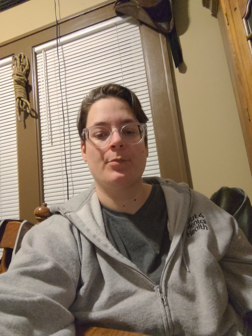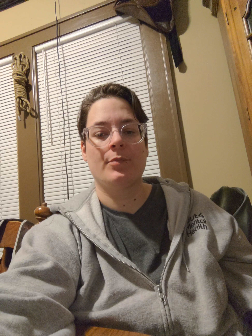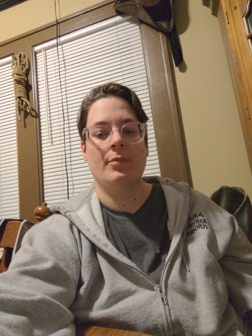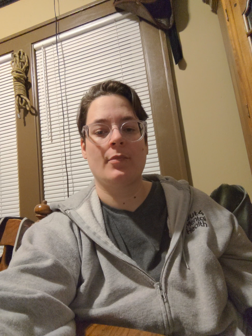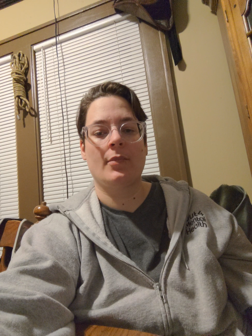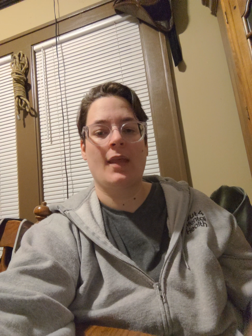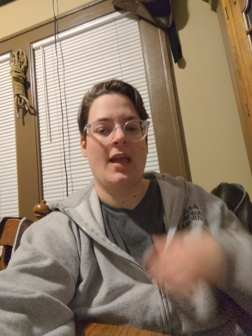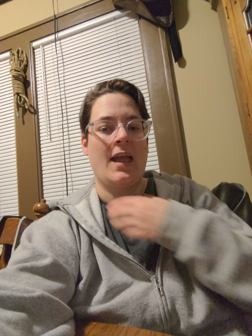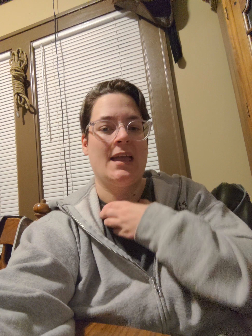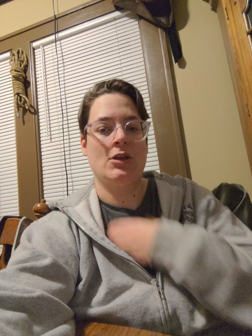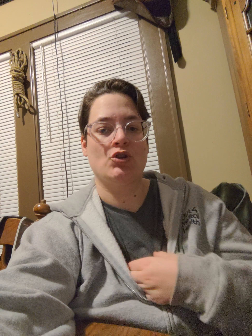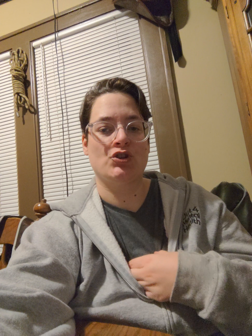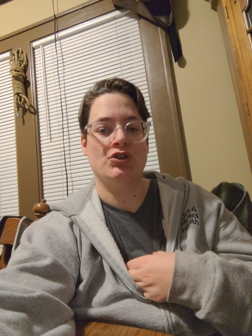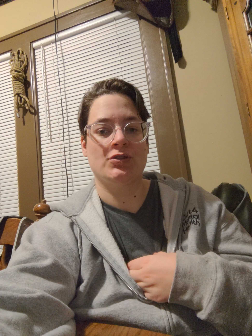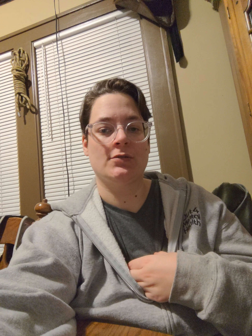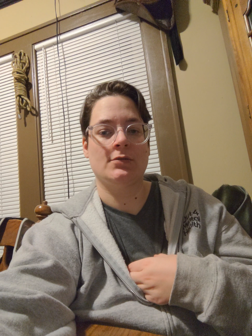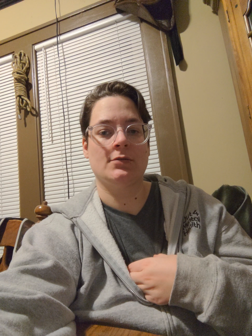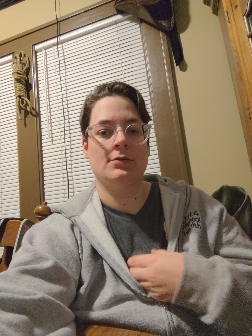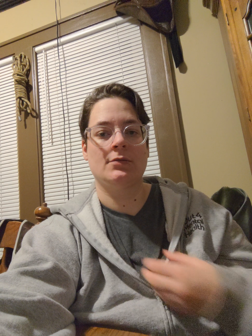hungry